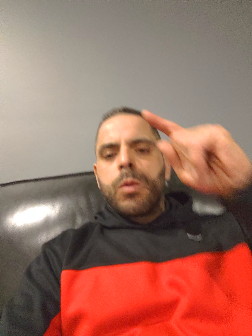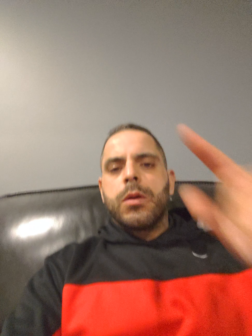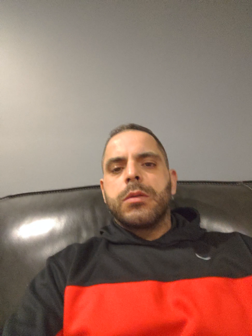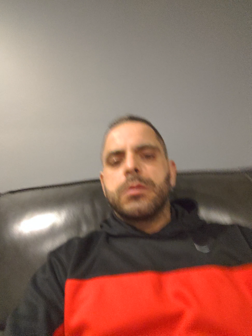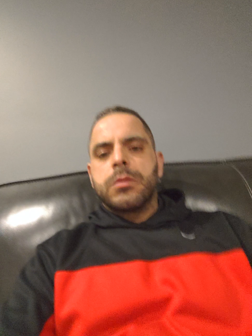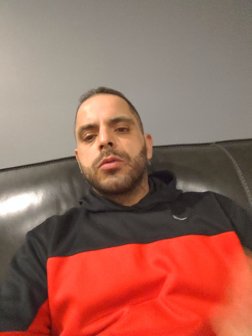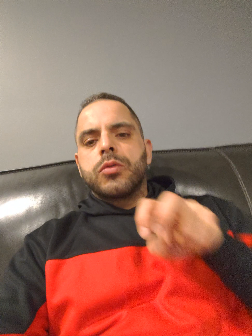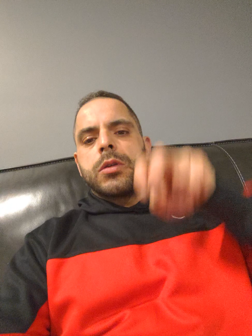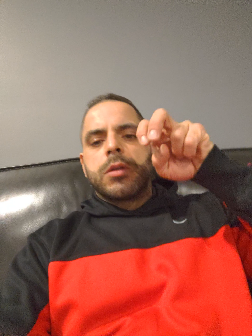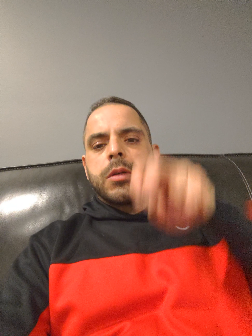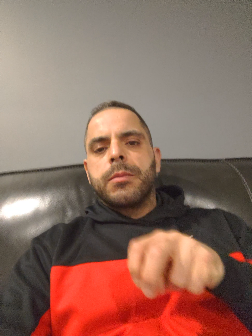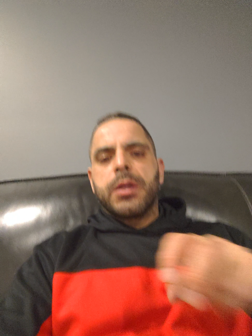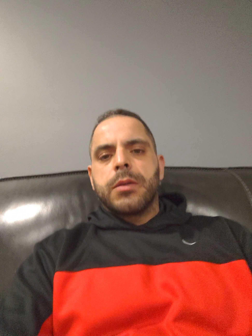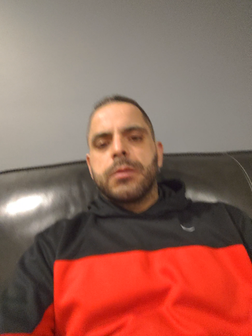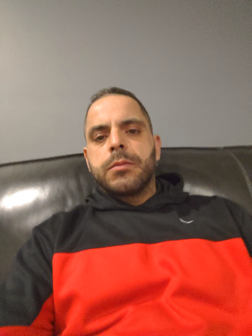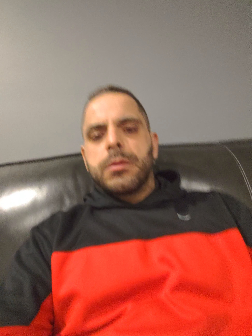jump